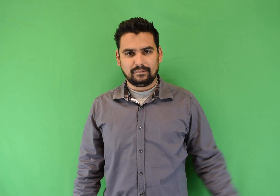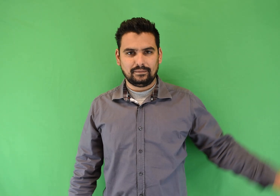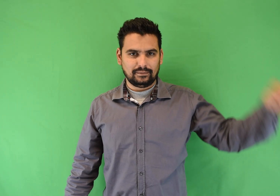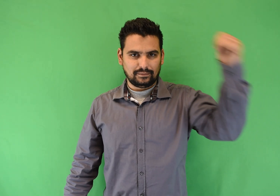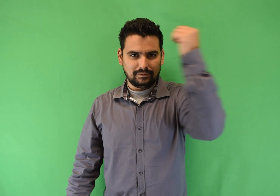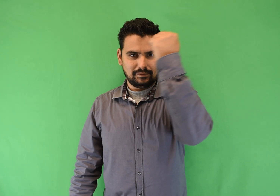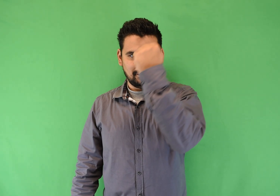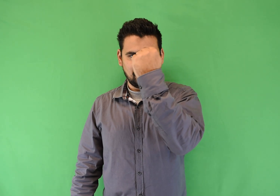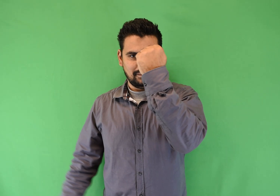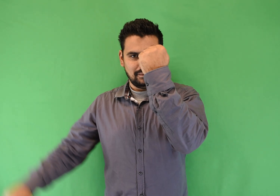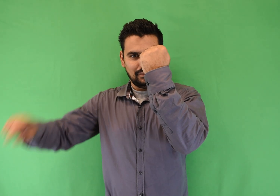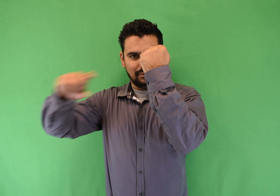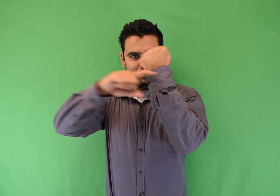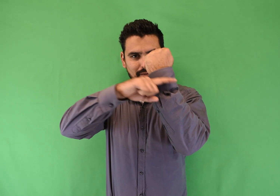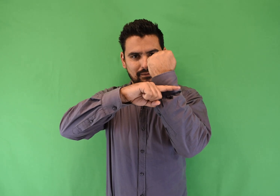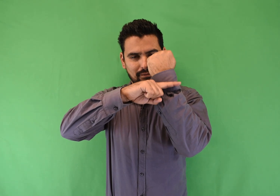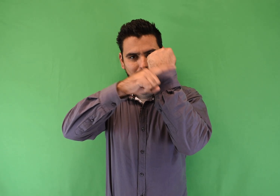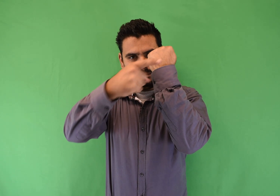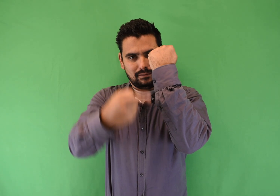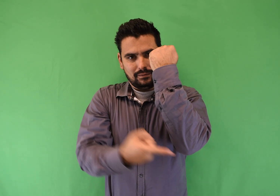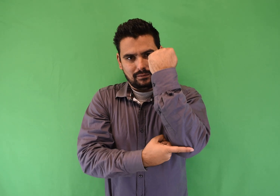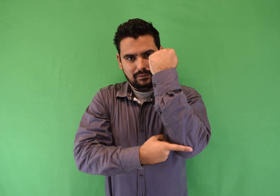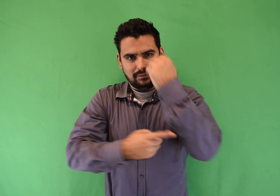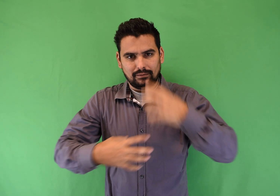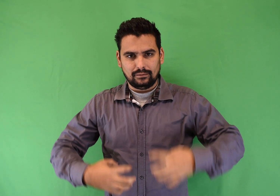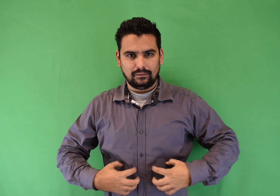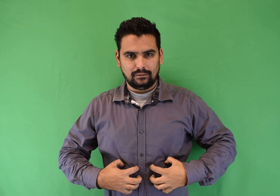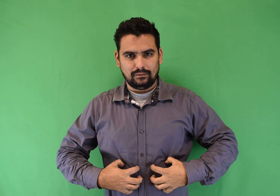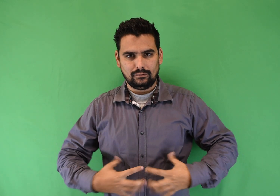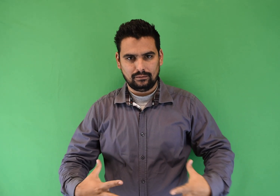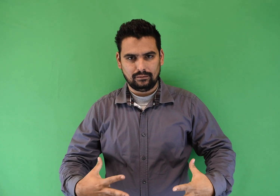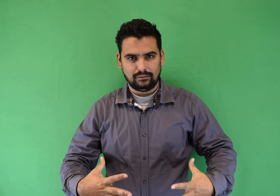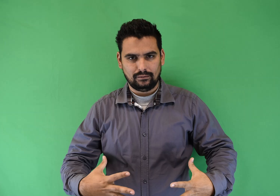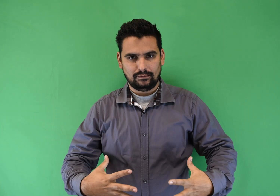embarazada